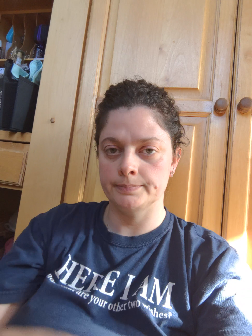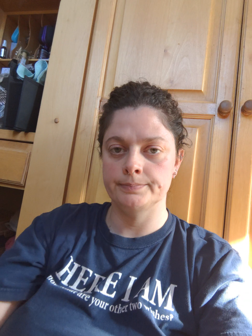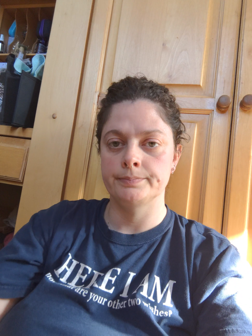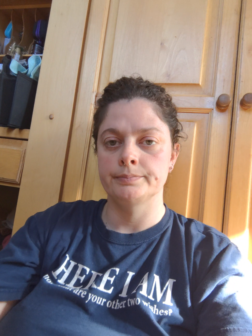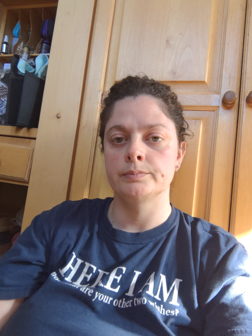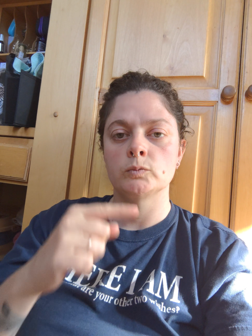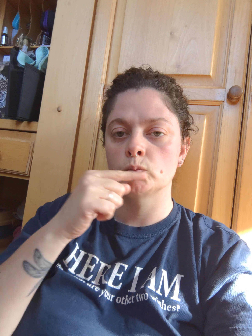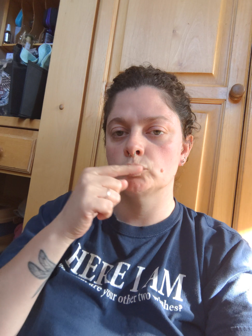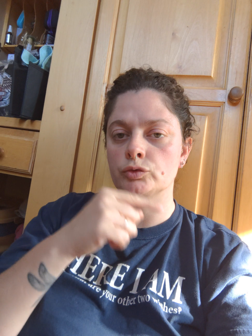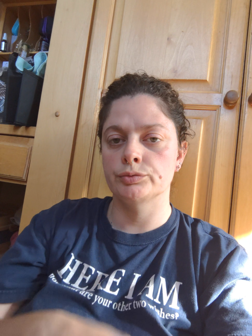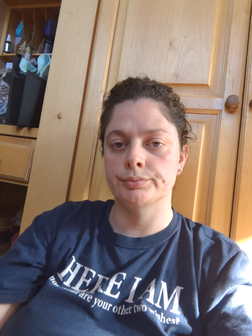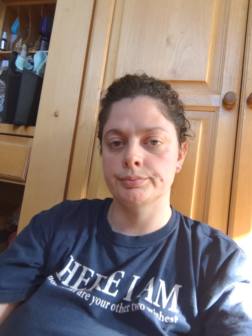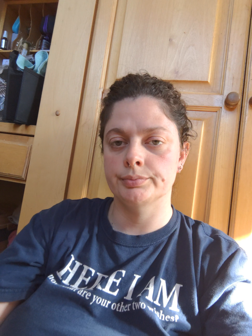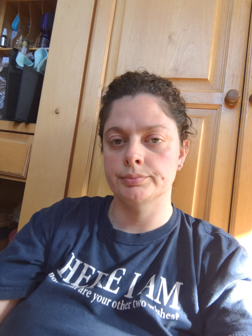toothbrush